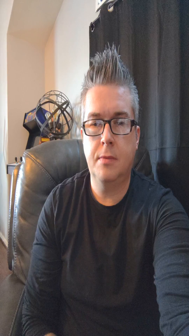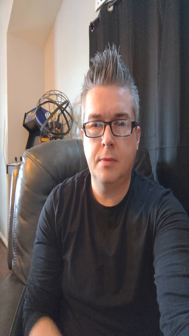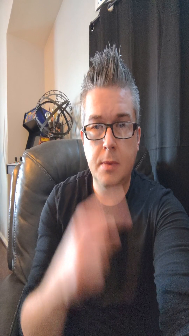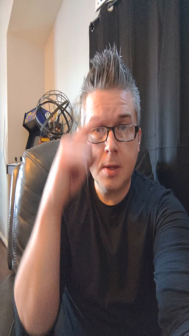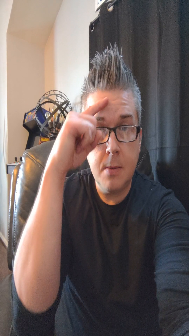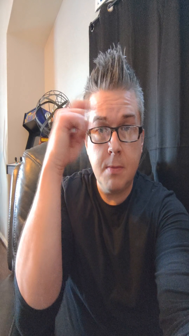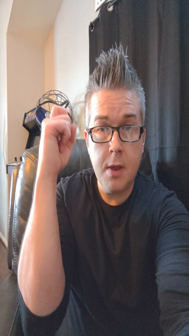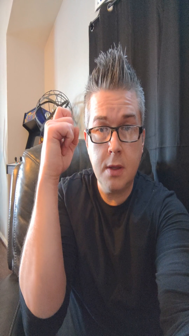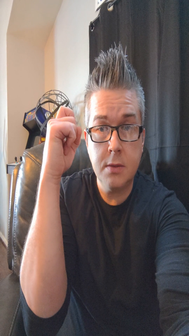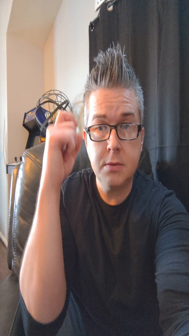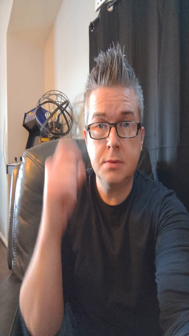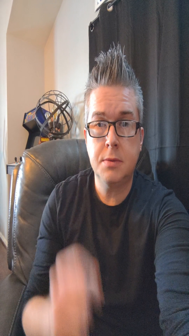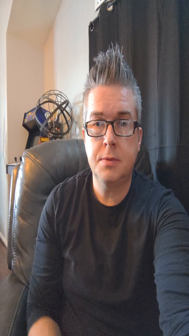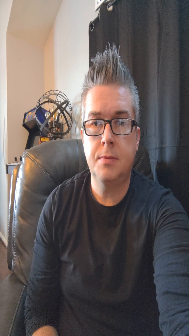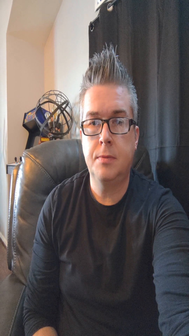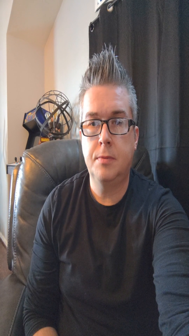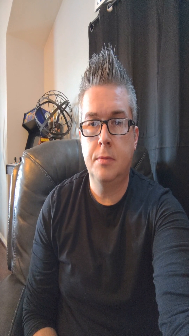because